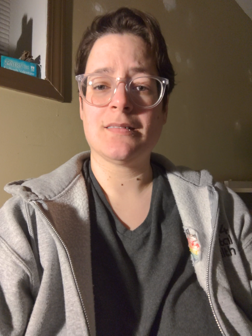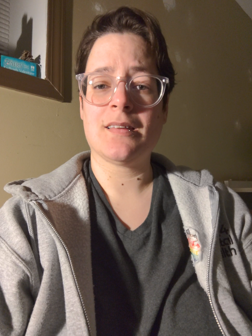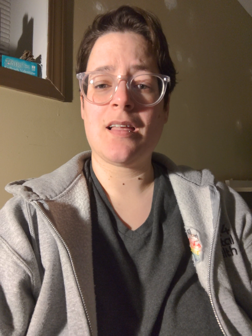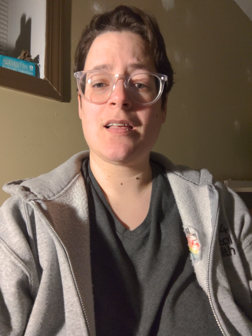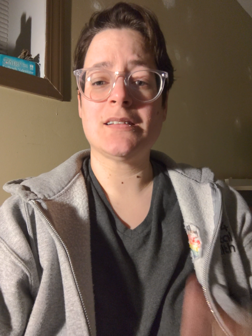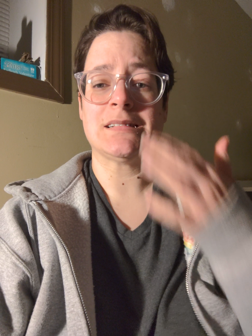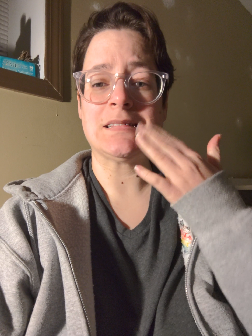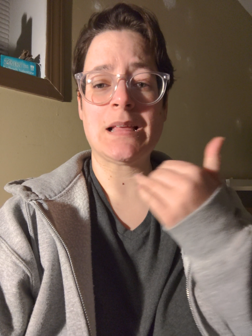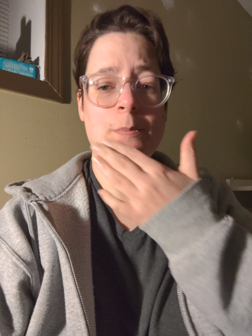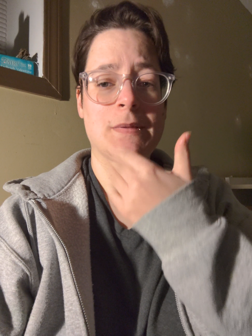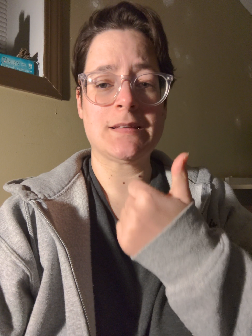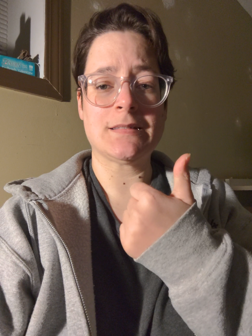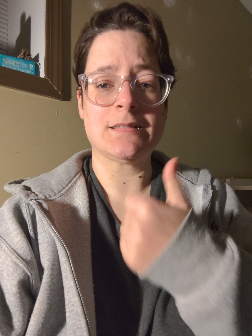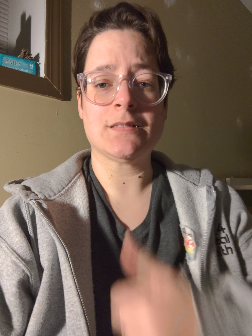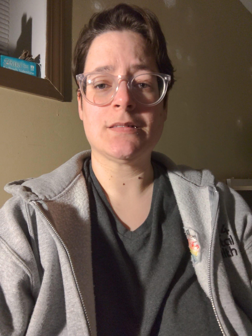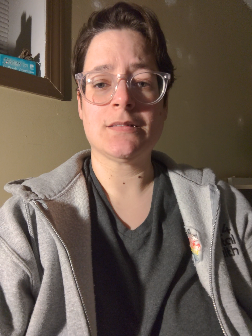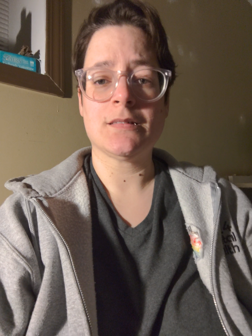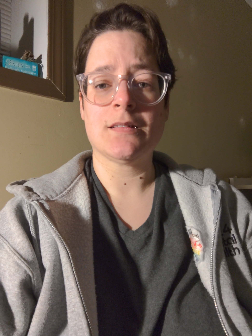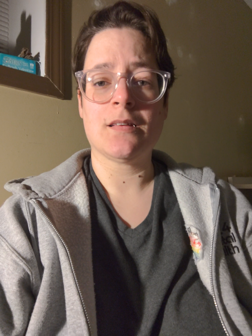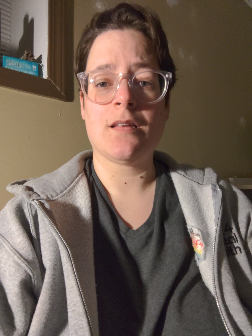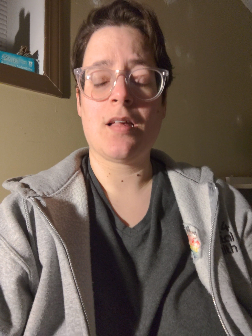napkin